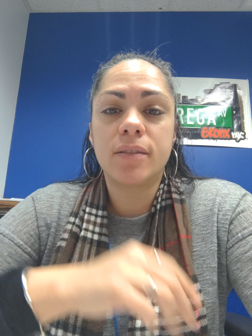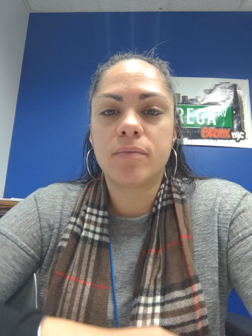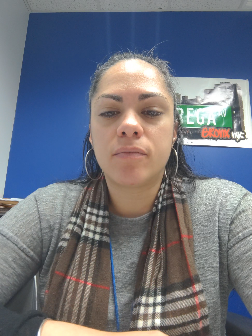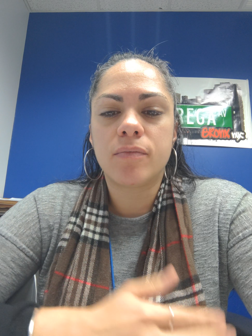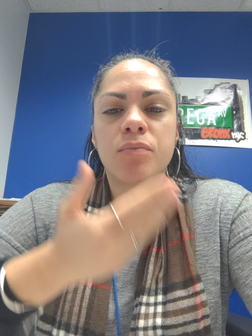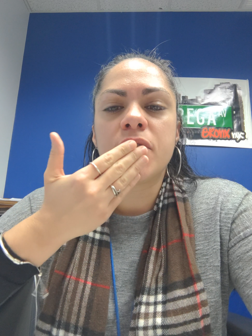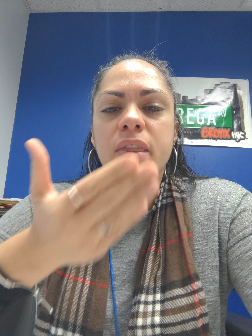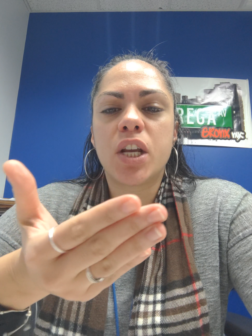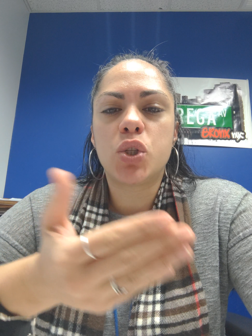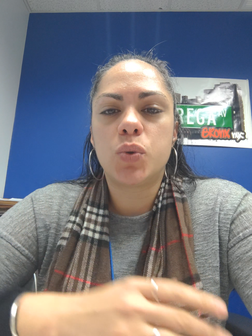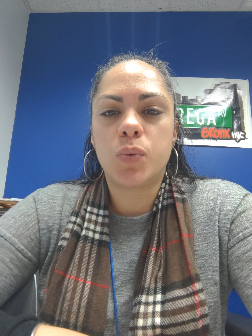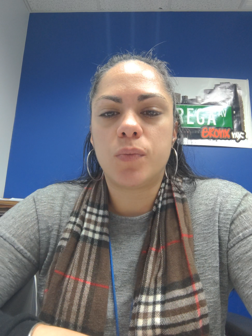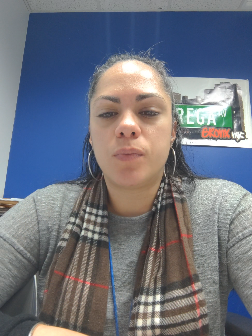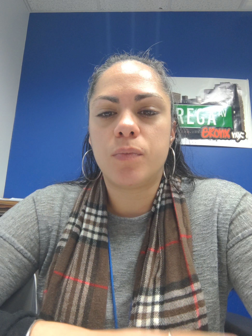thank you